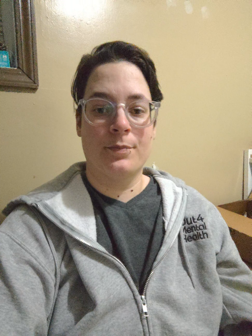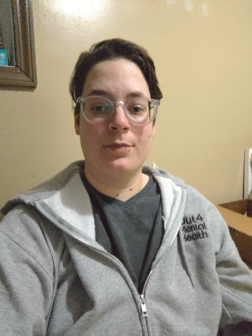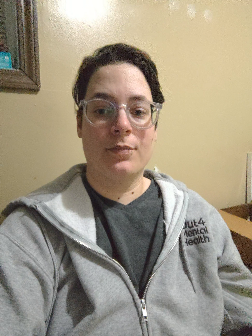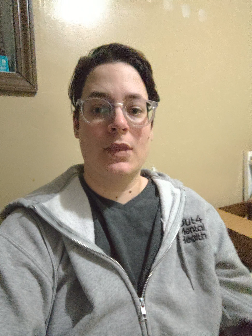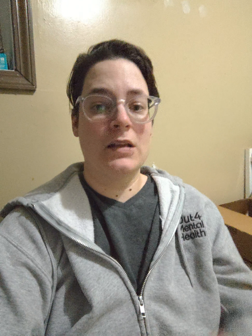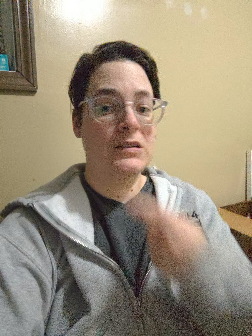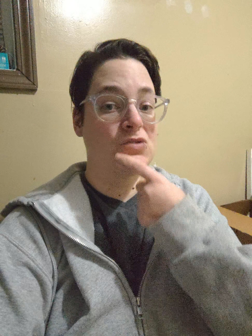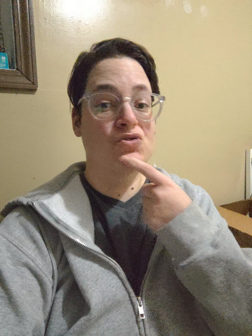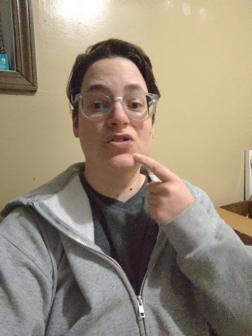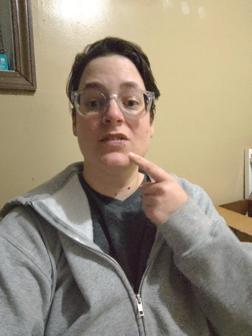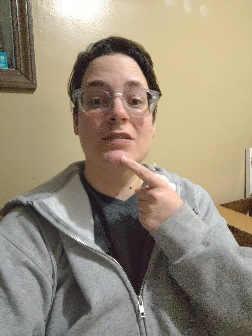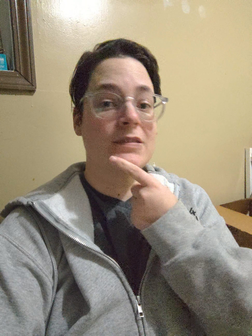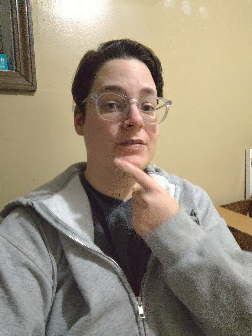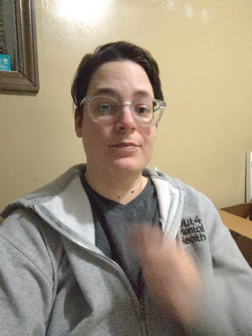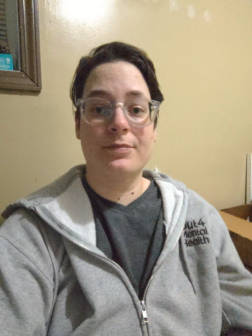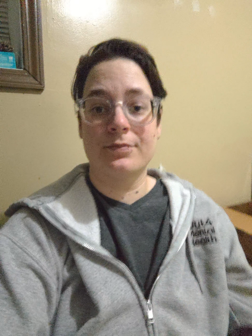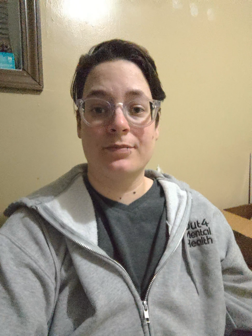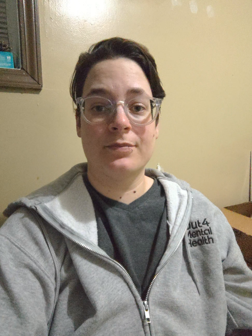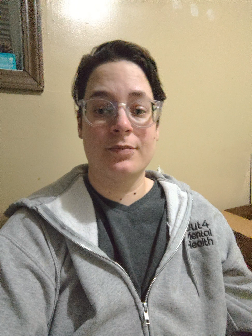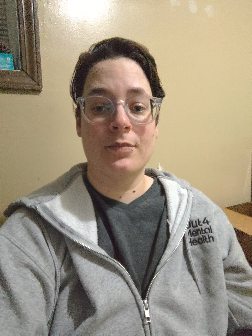chin